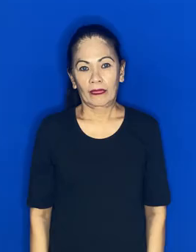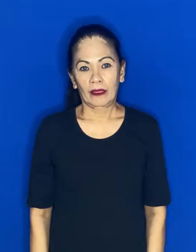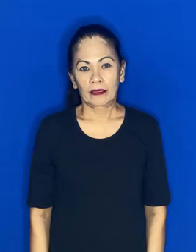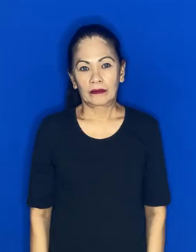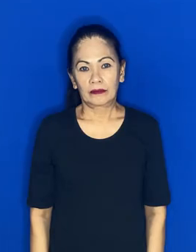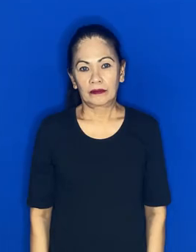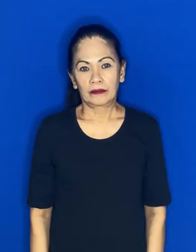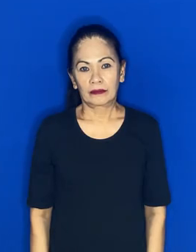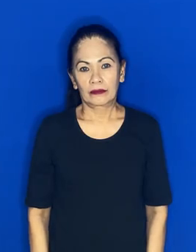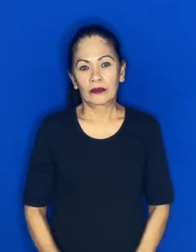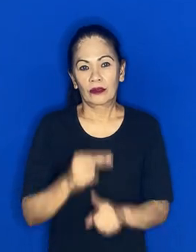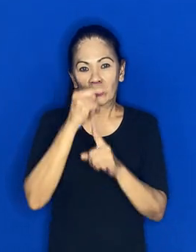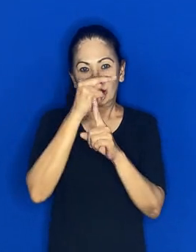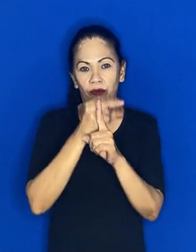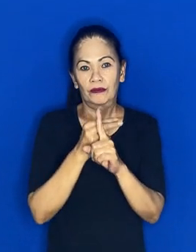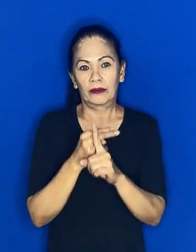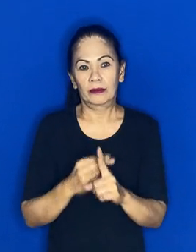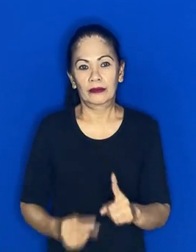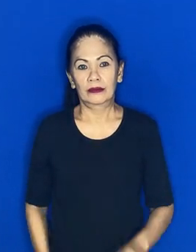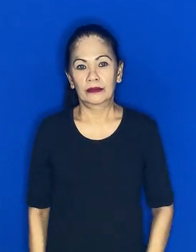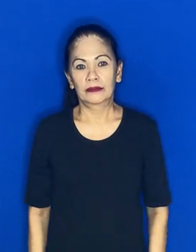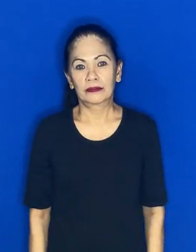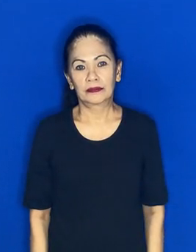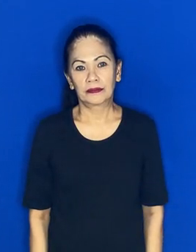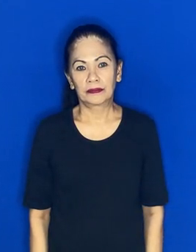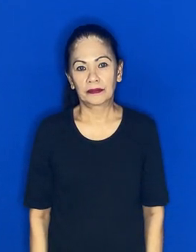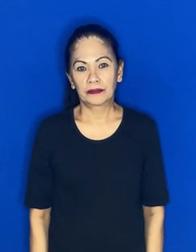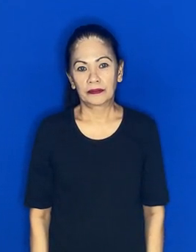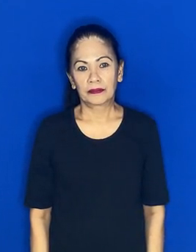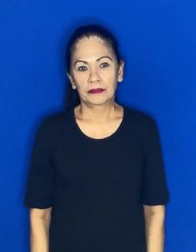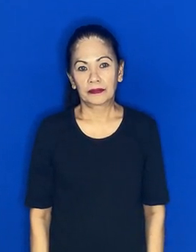november